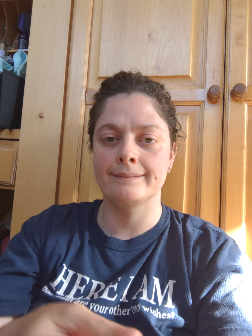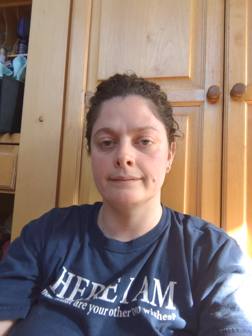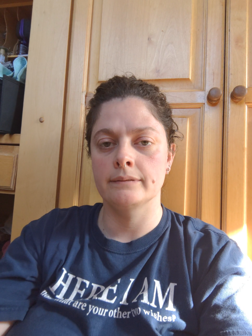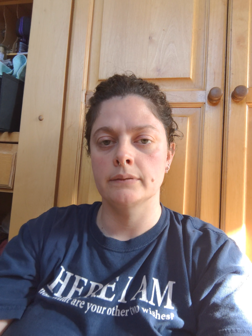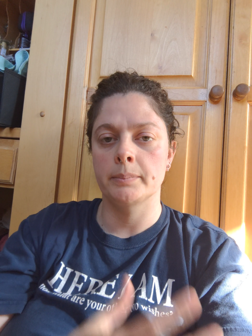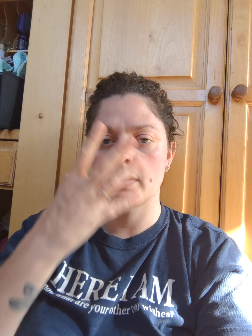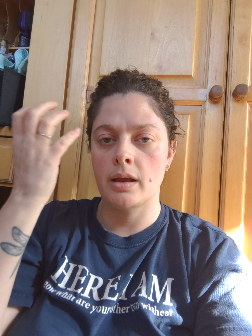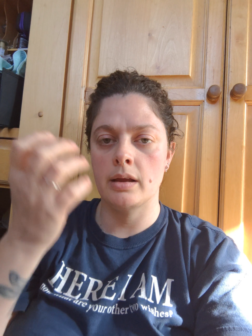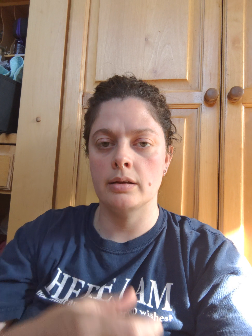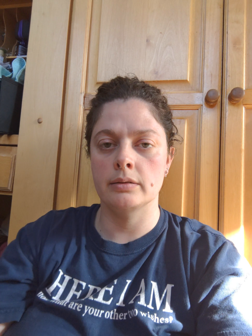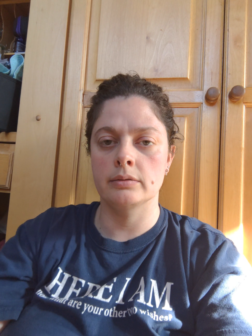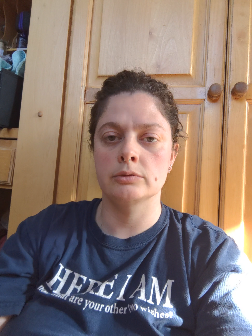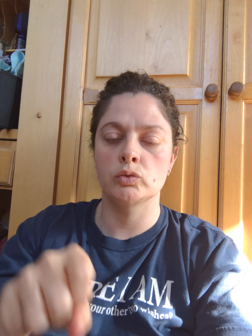mad